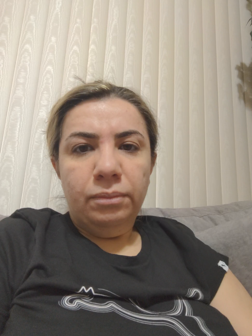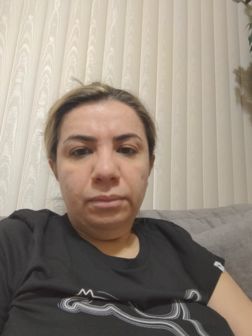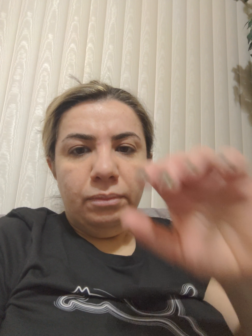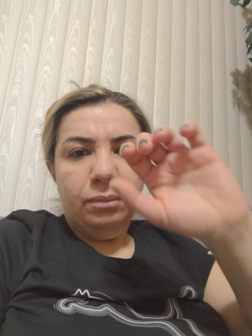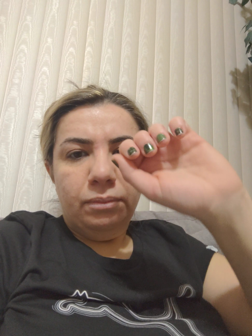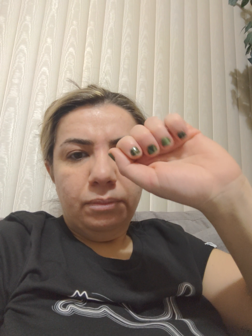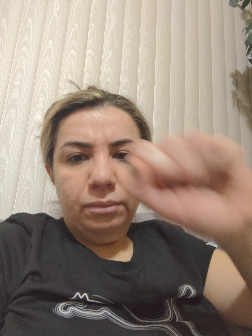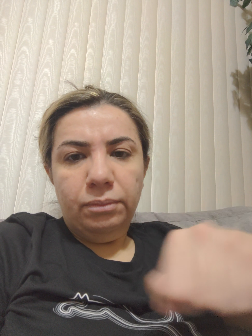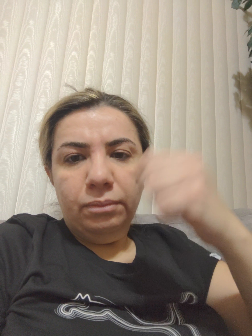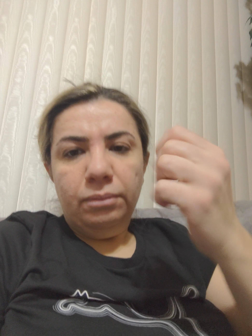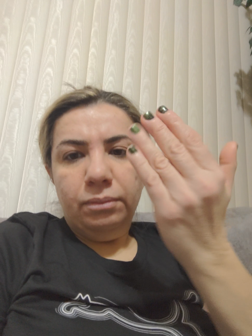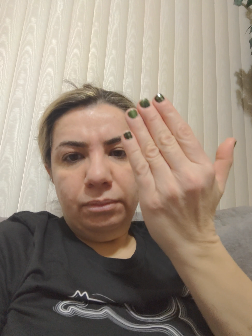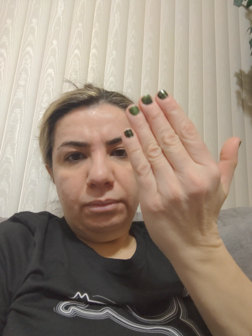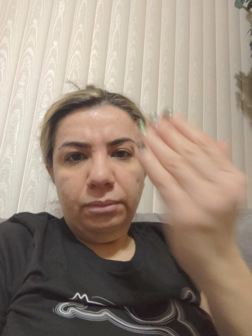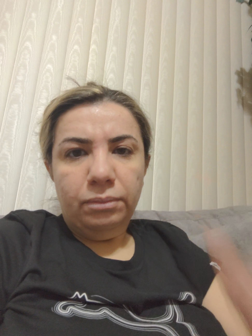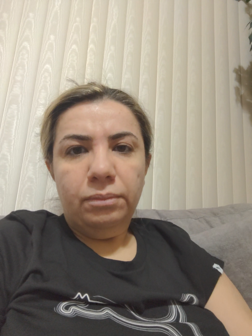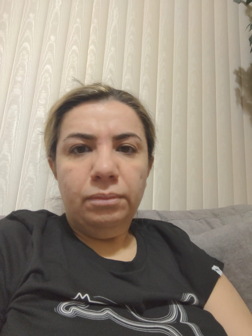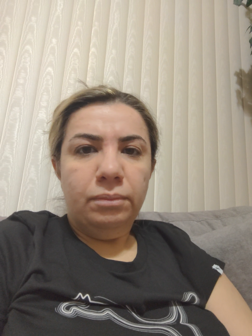mitten